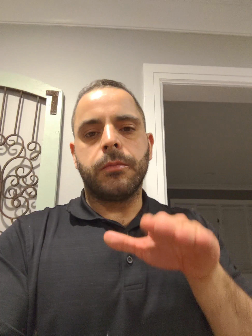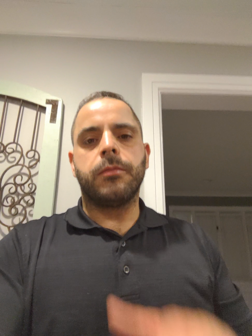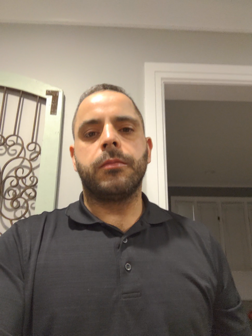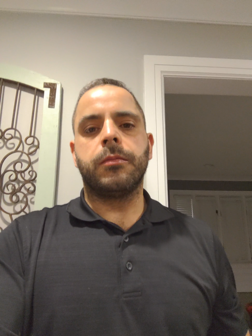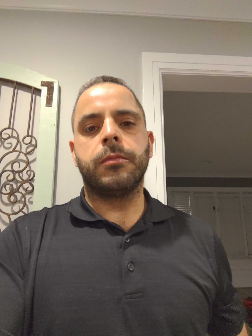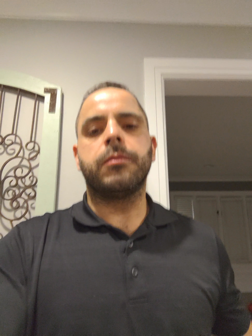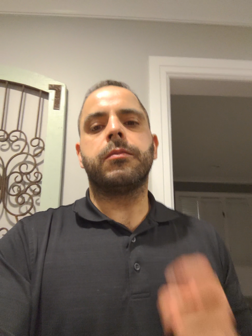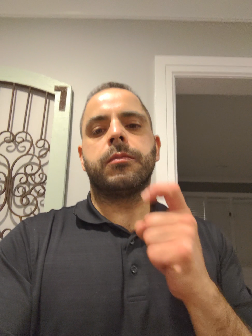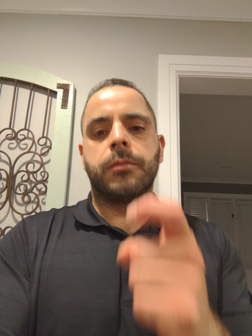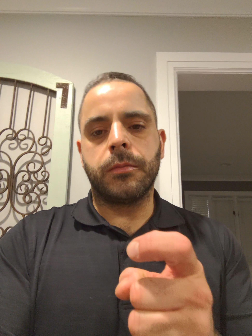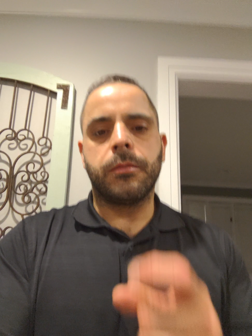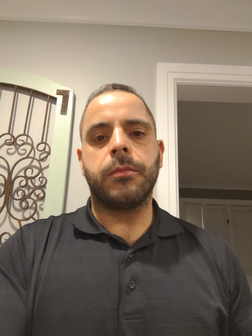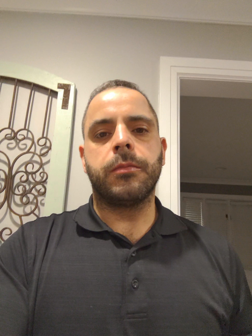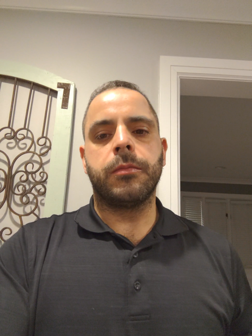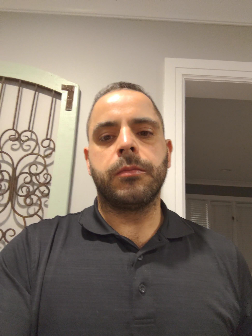give